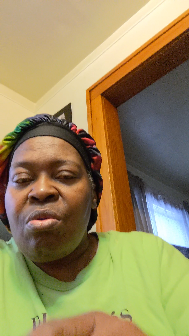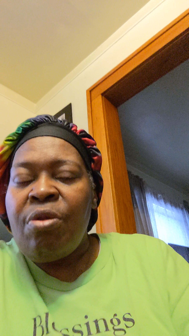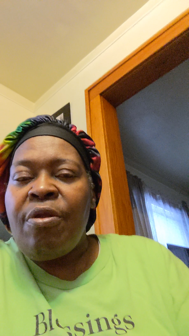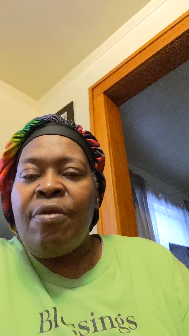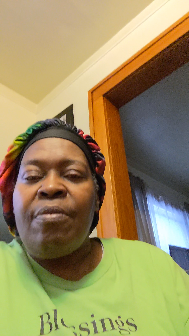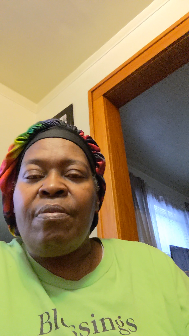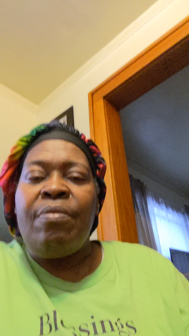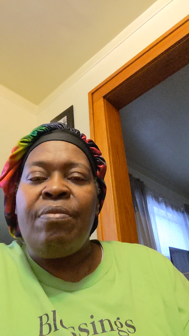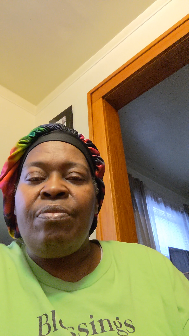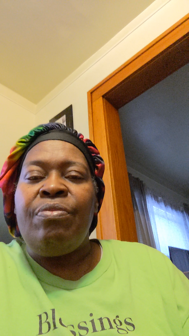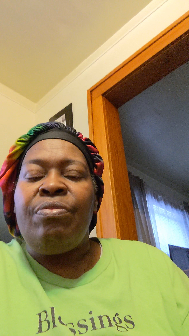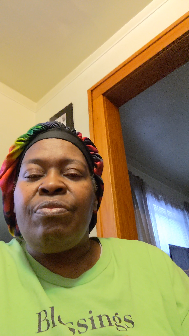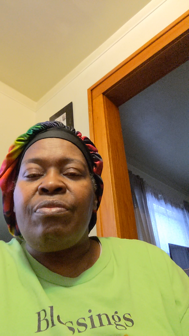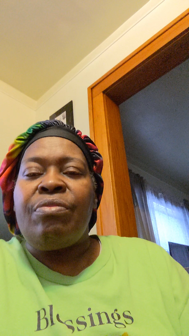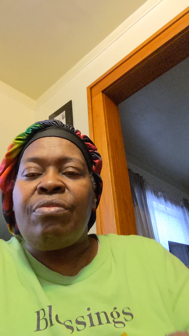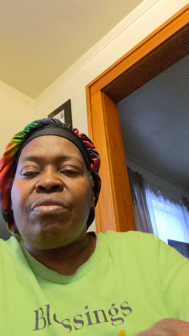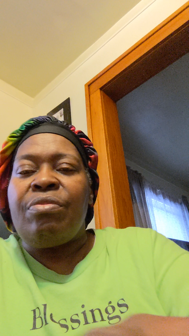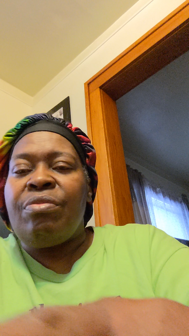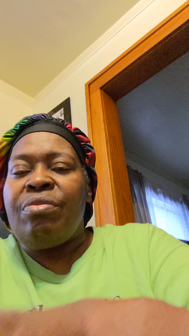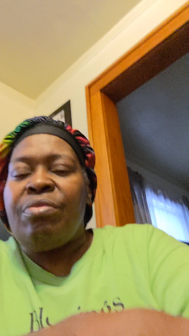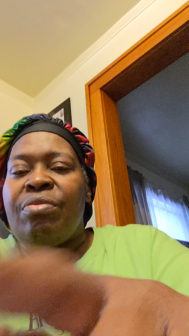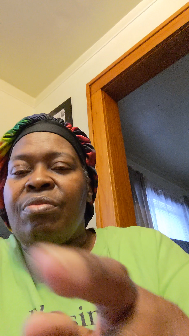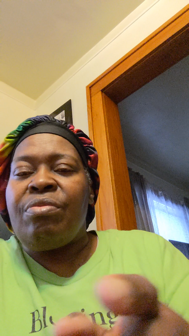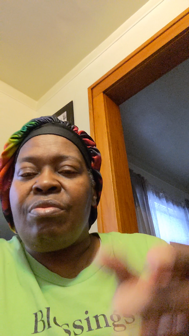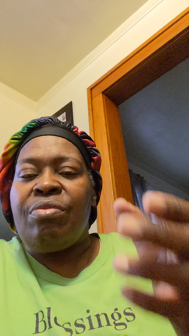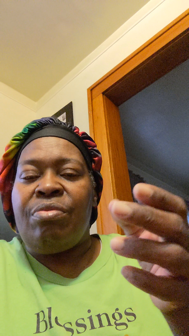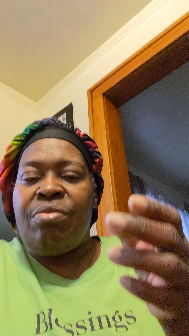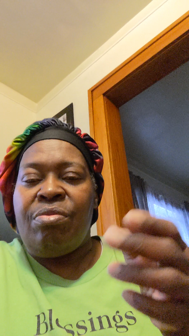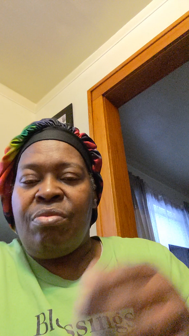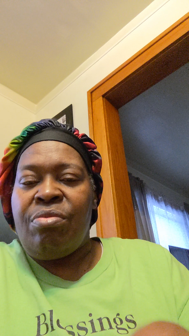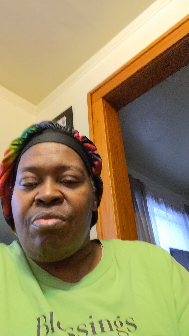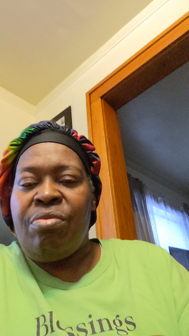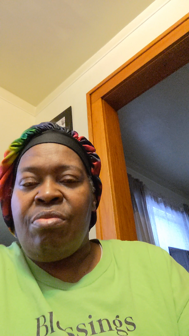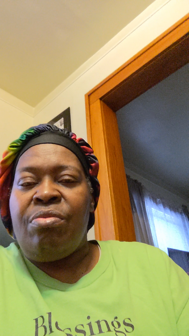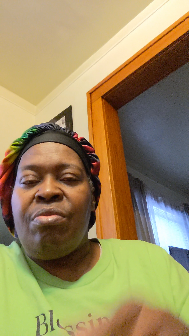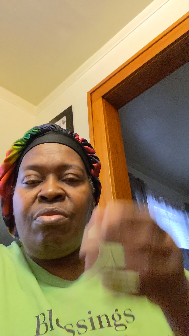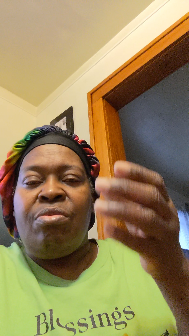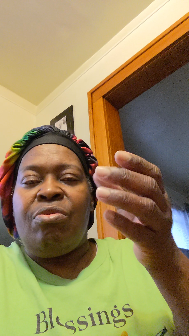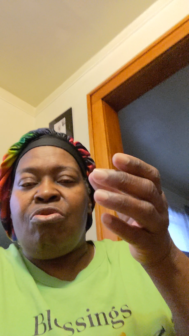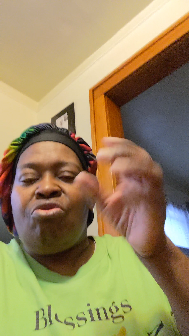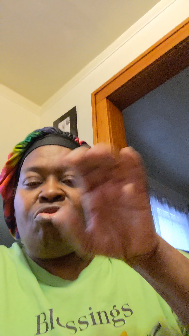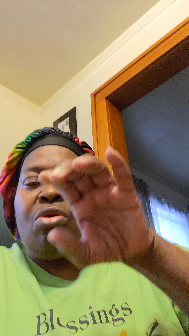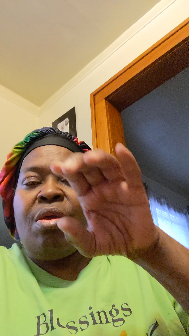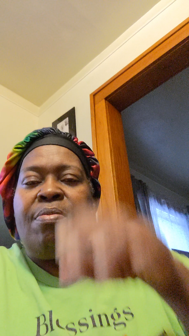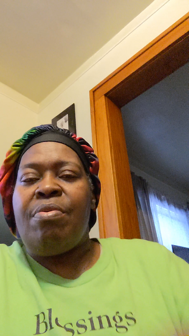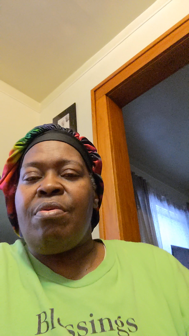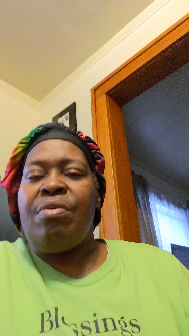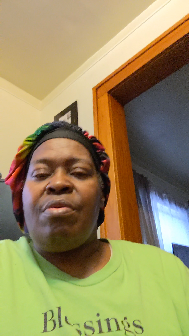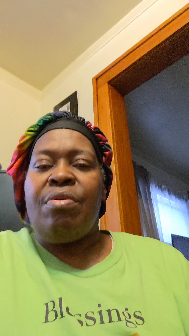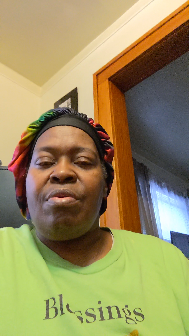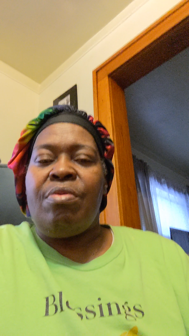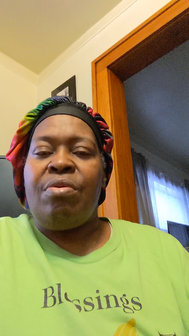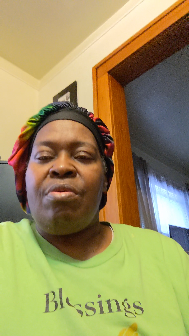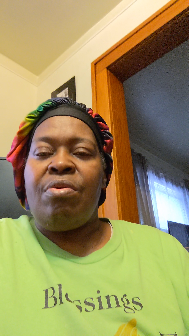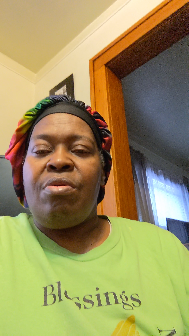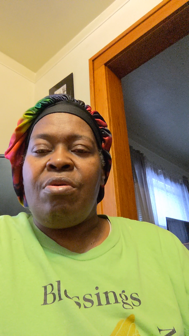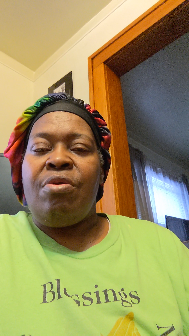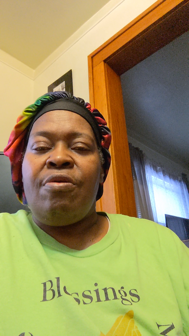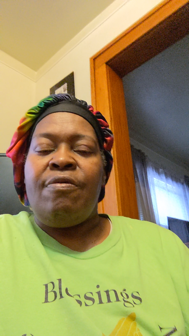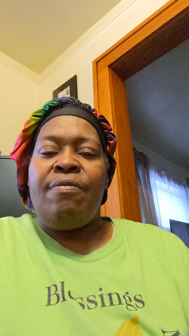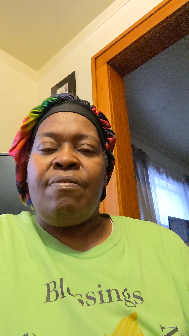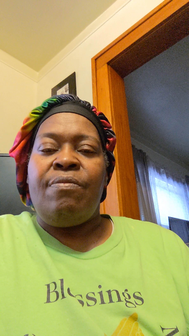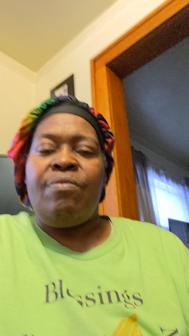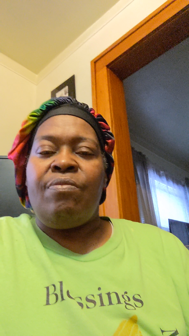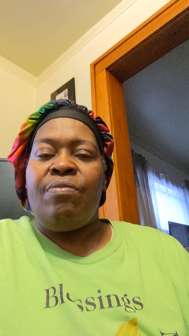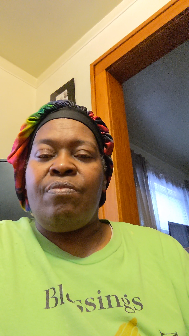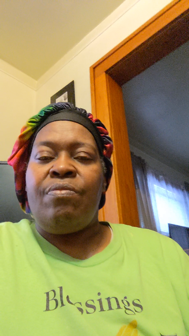dump